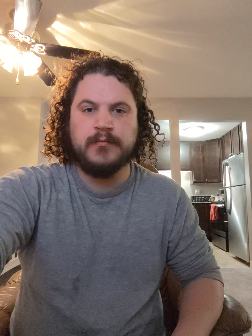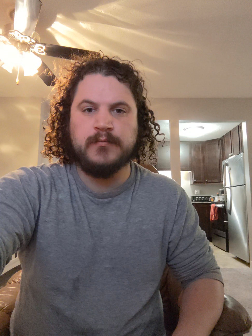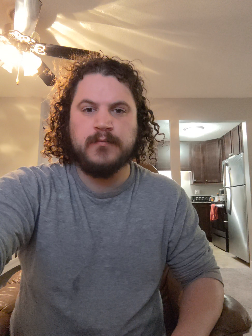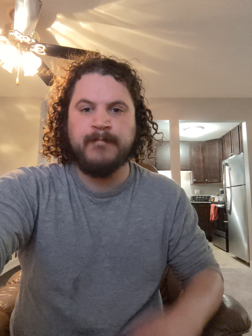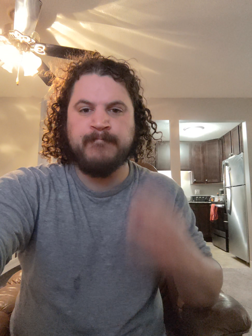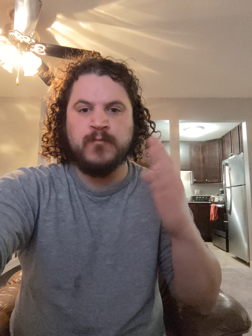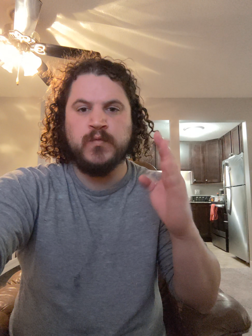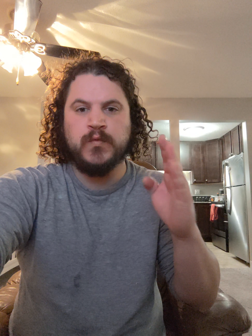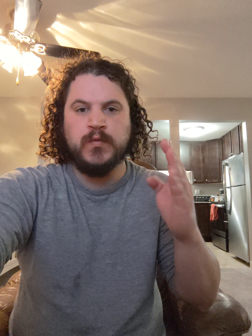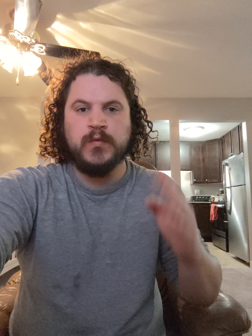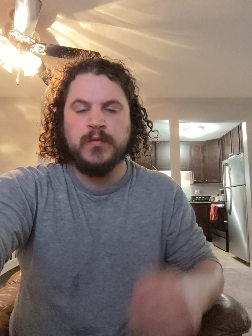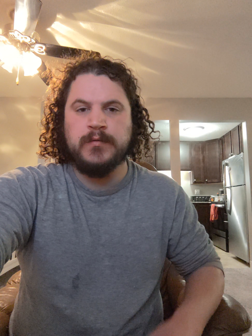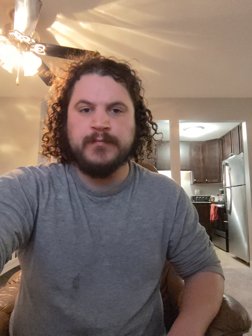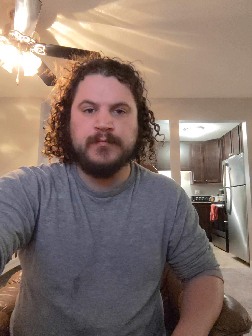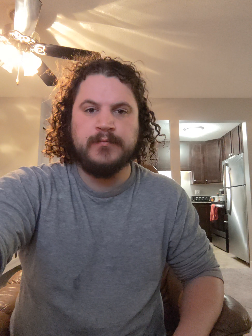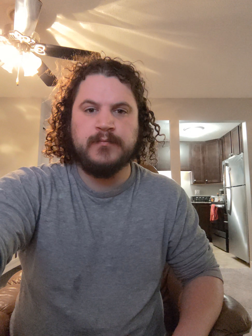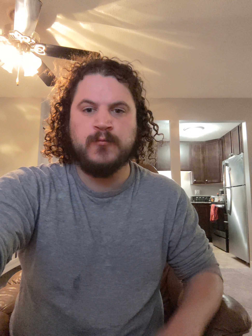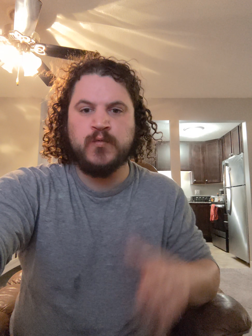blue